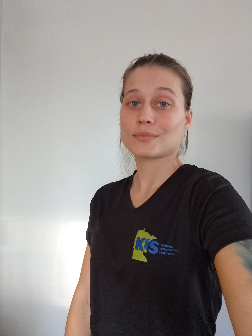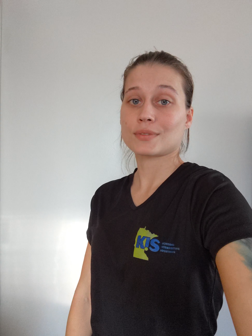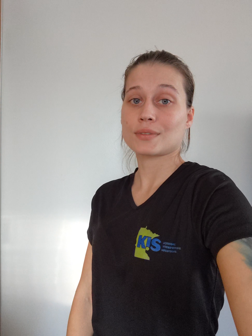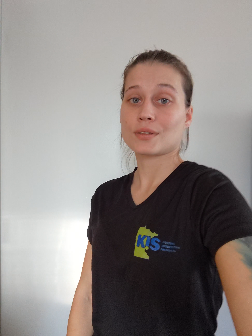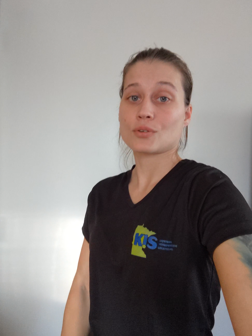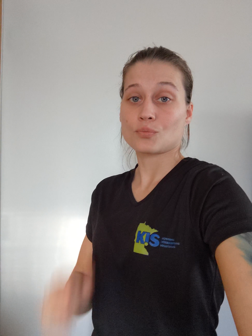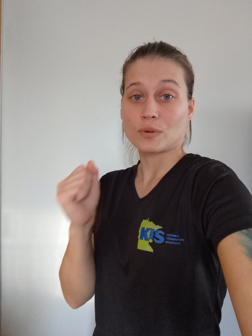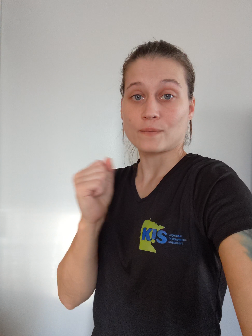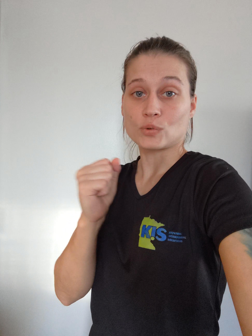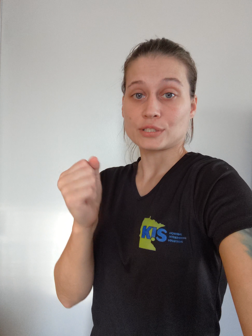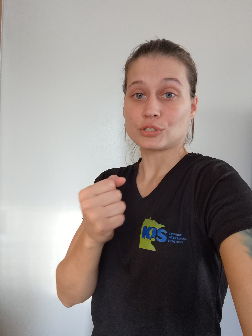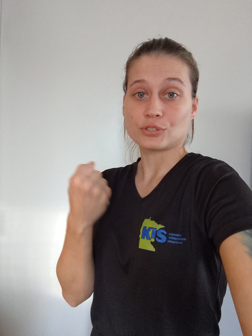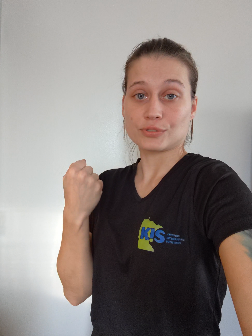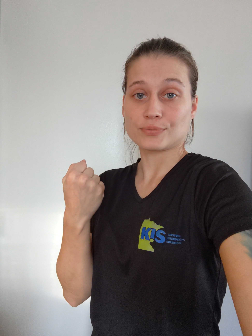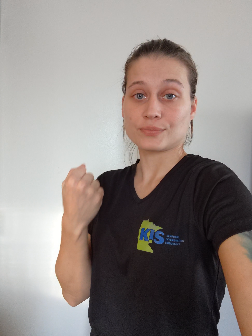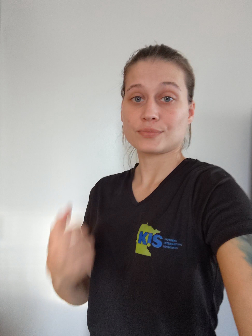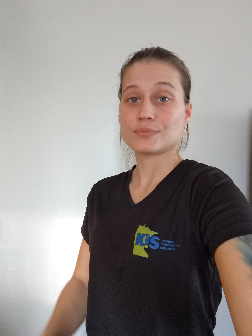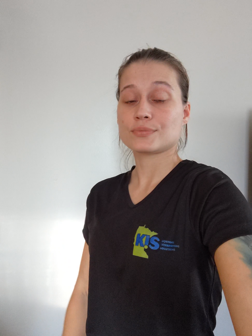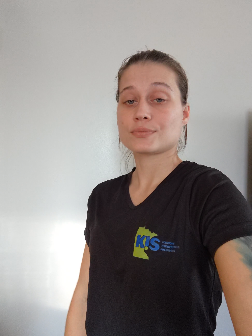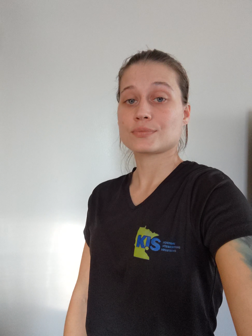refrigerator